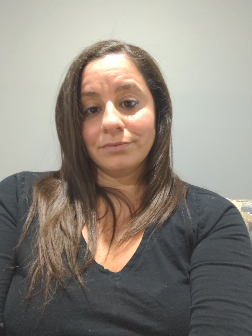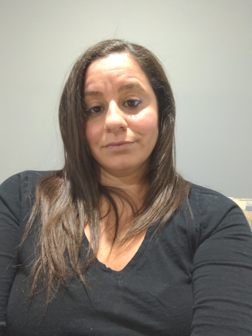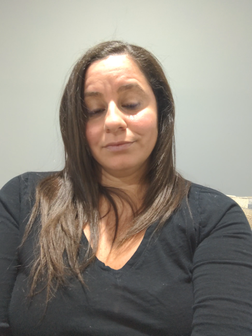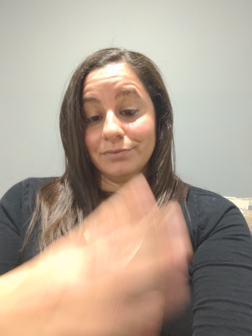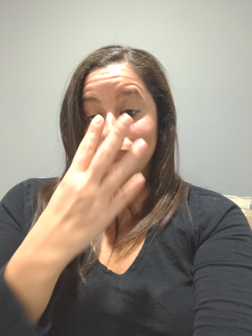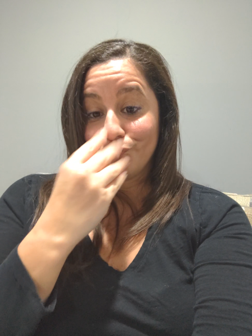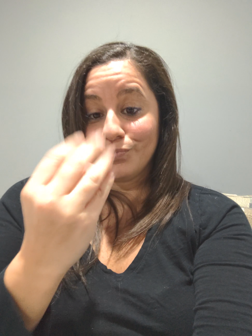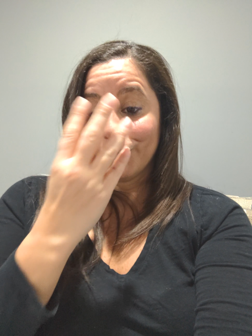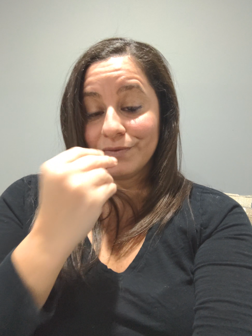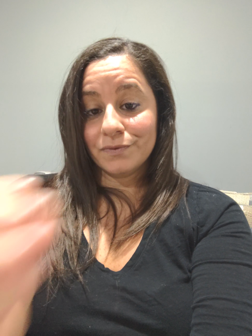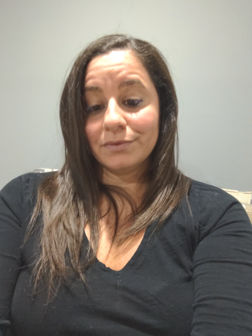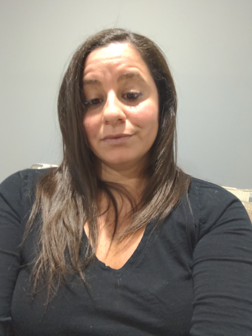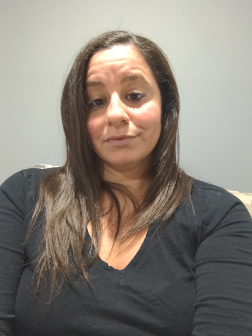wolf